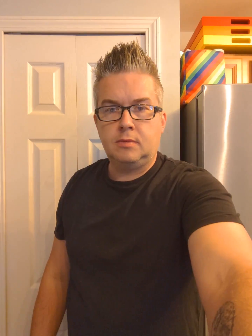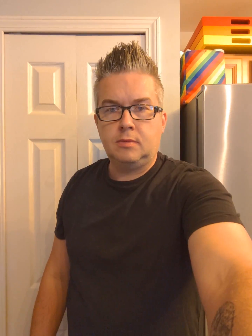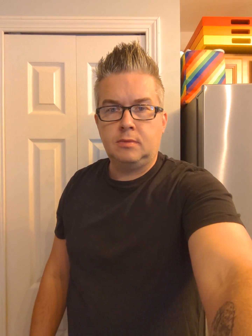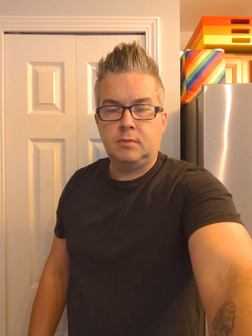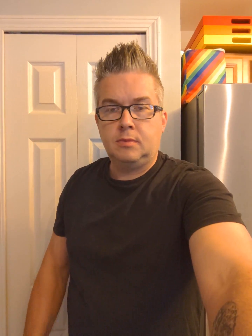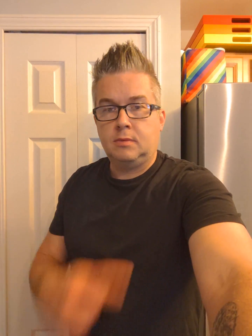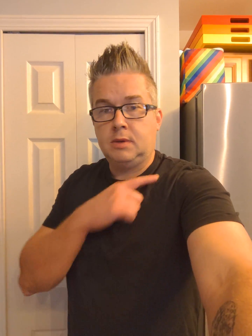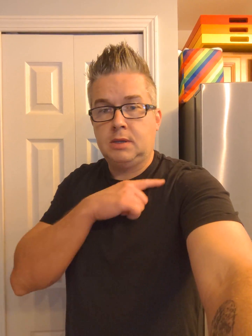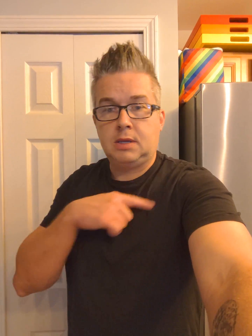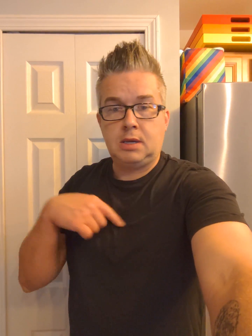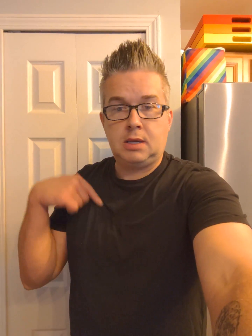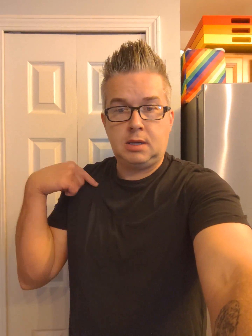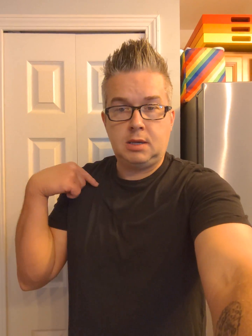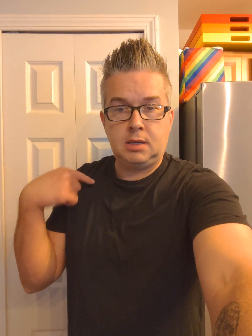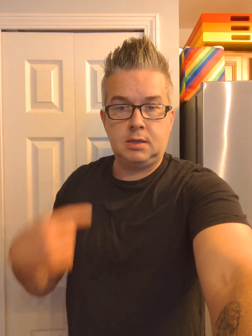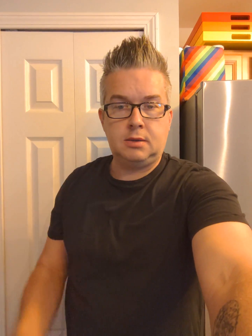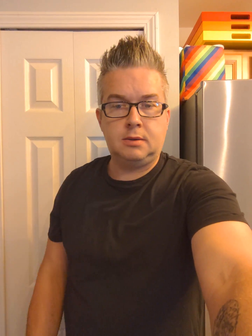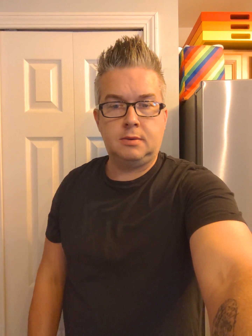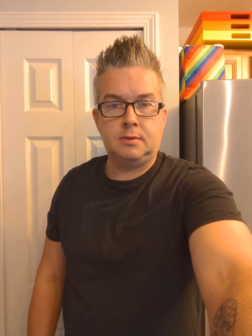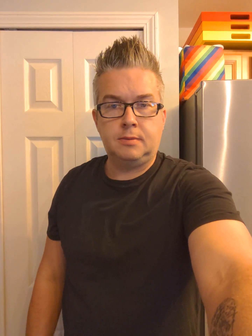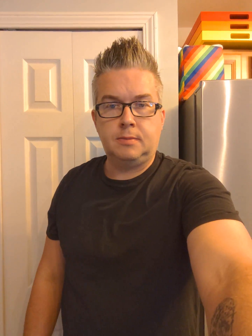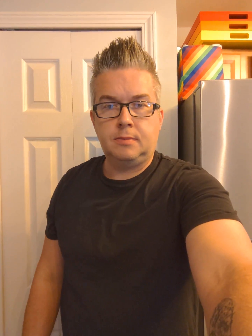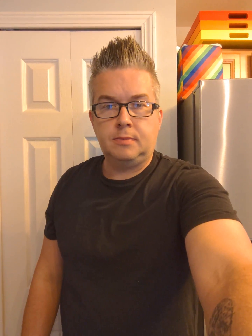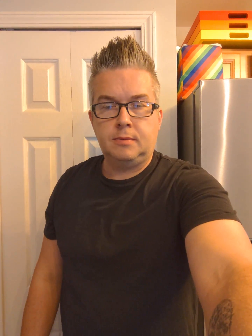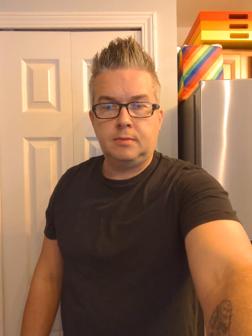necklace